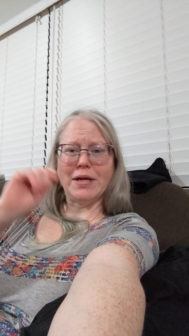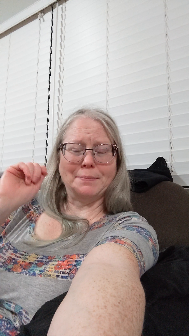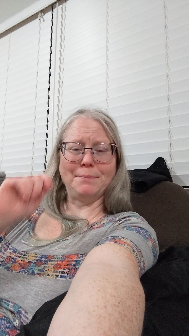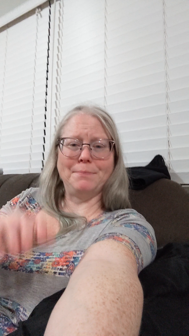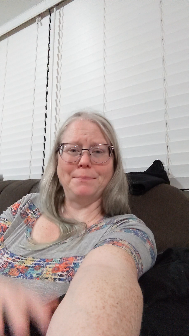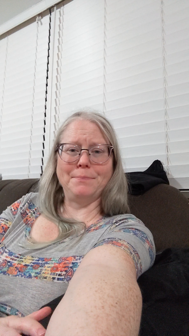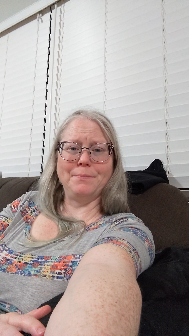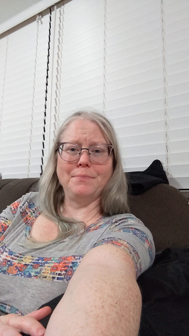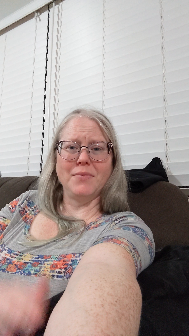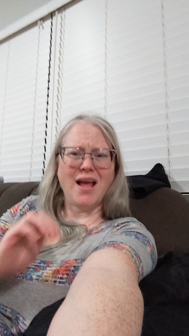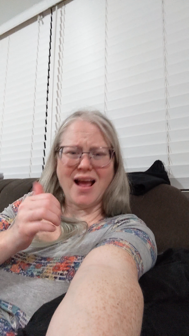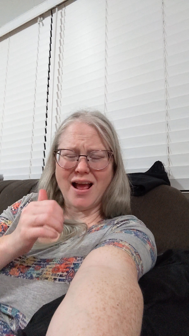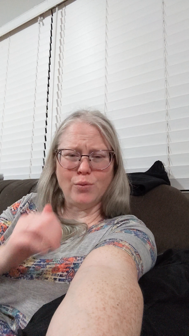how